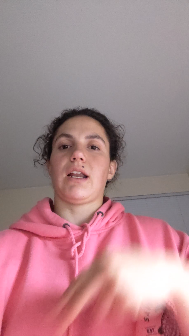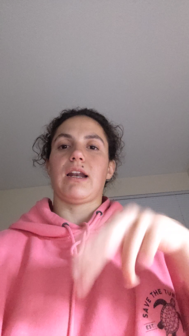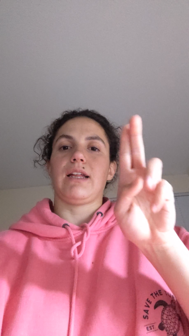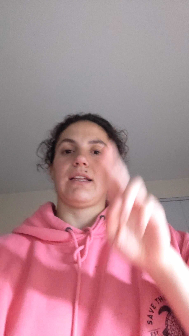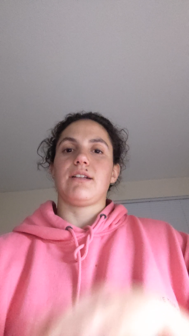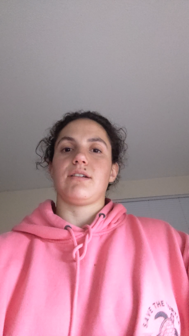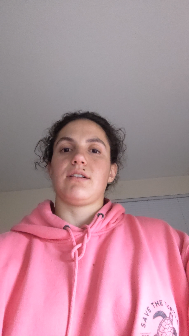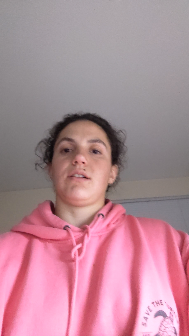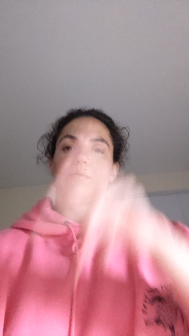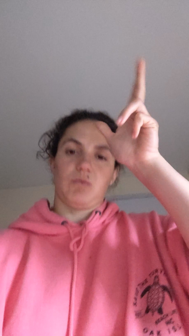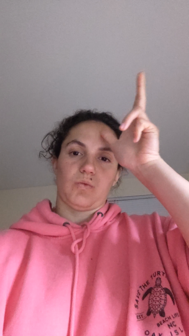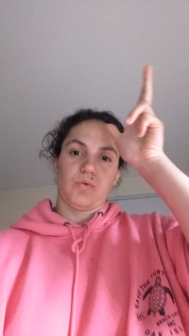rooster